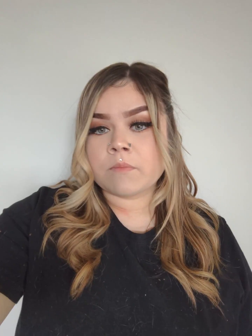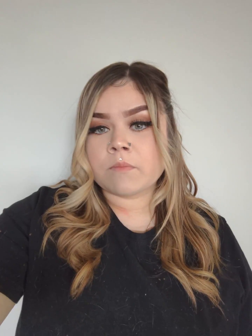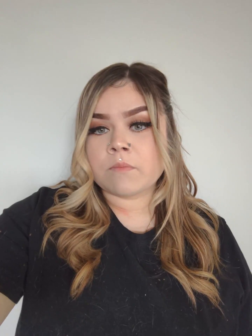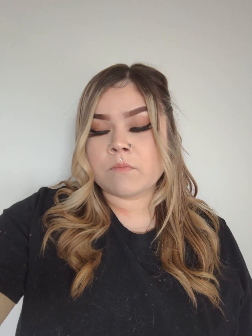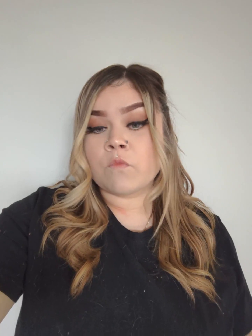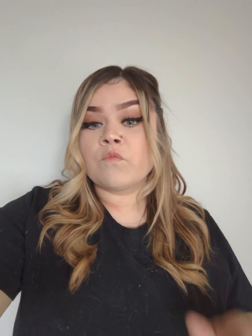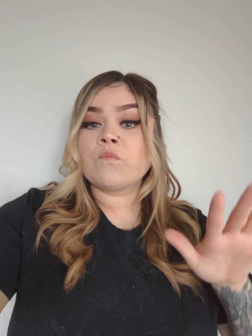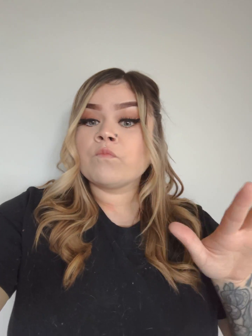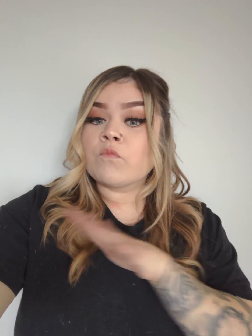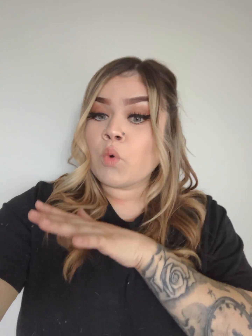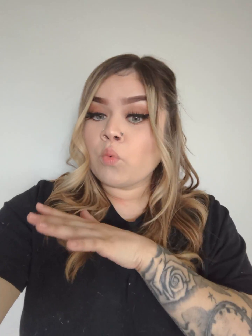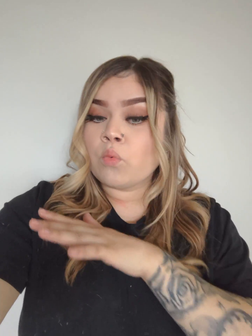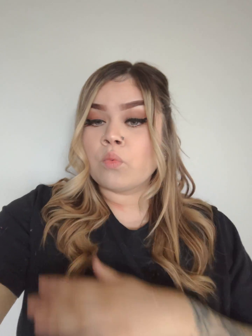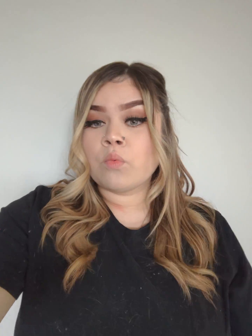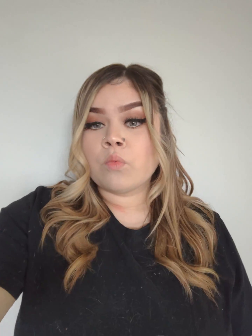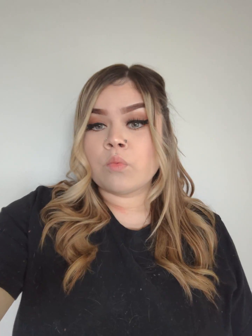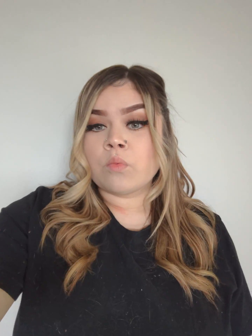full